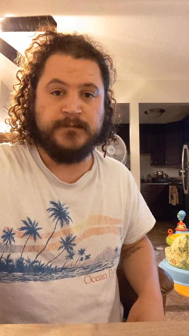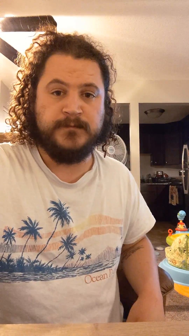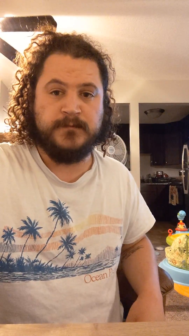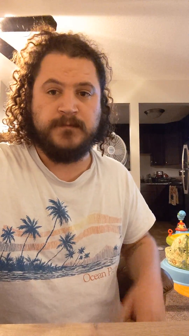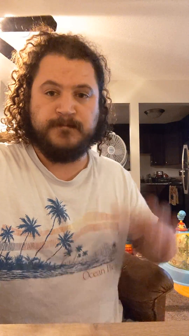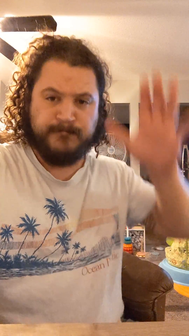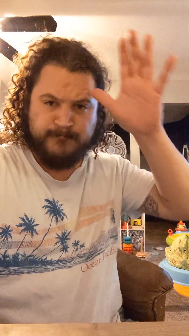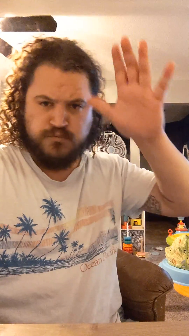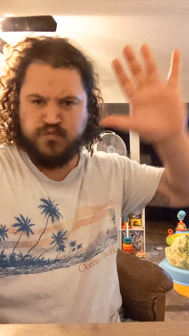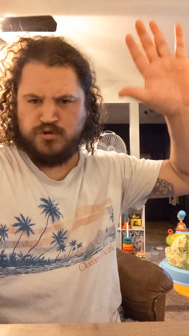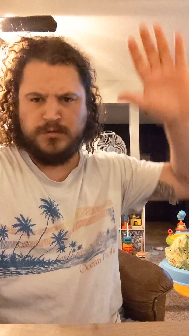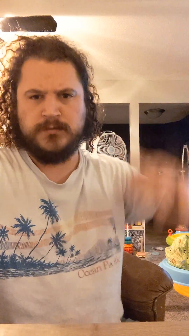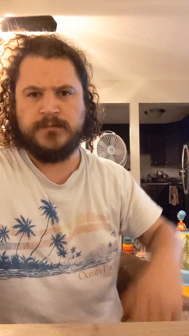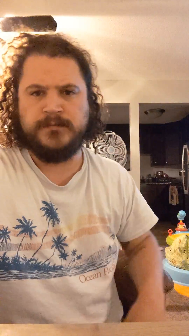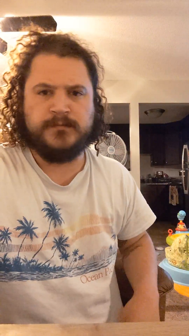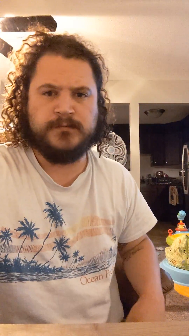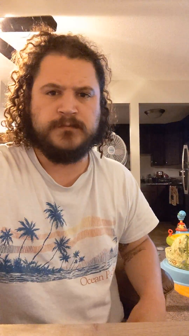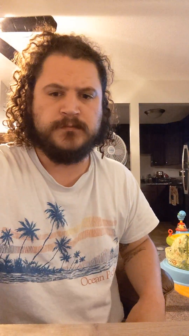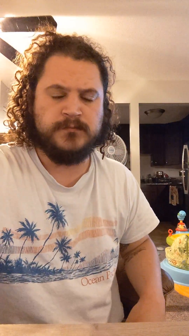moose